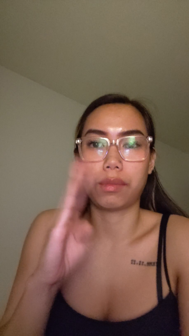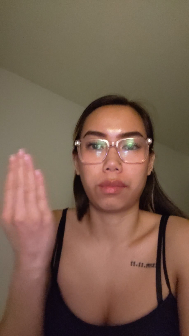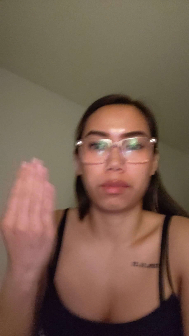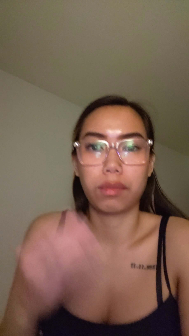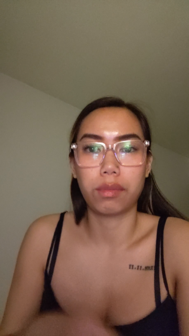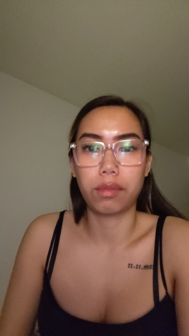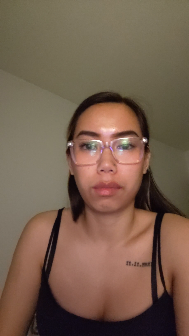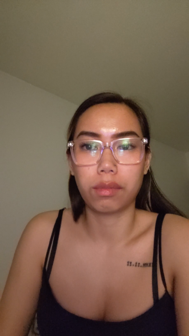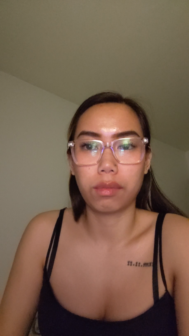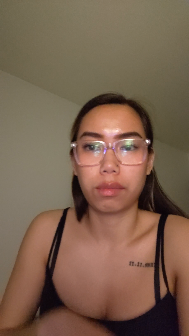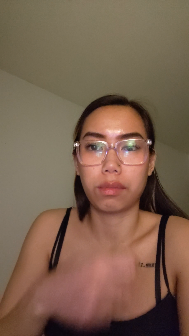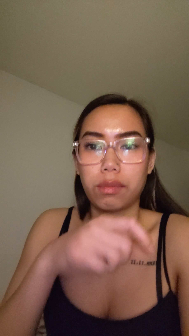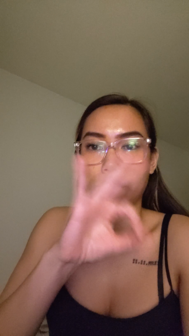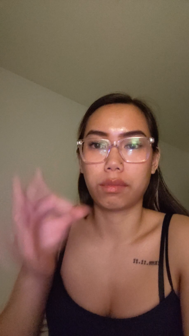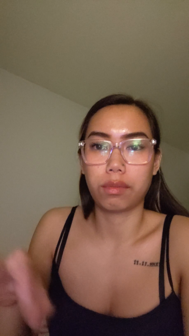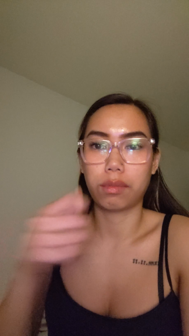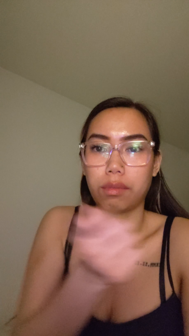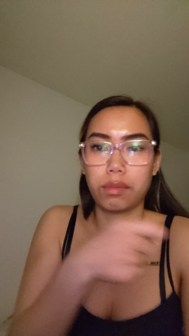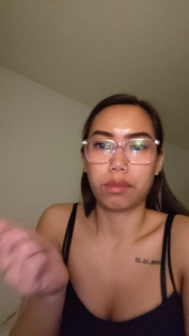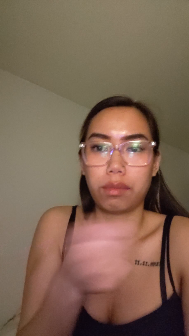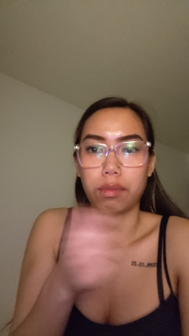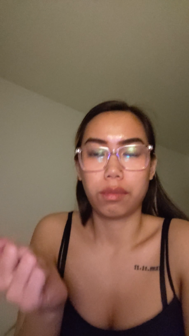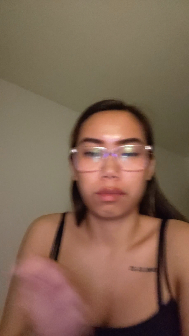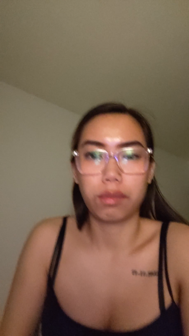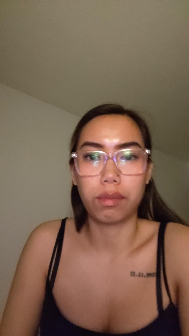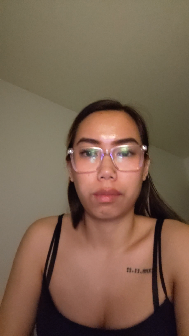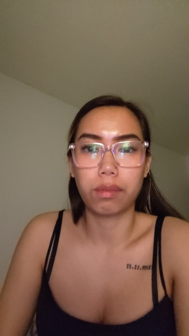hose